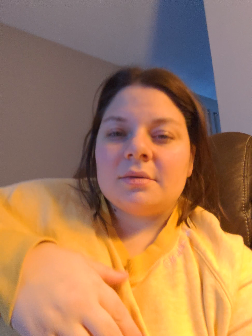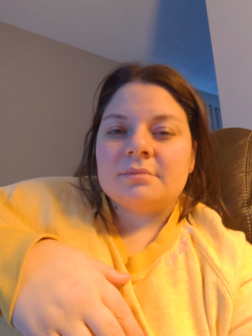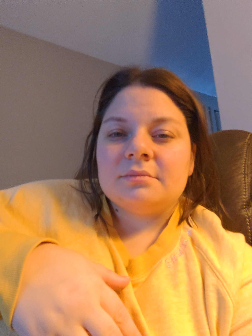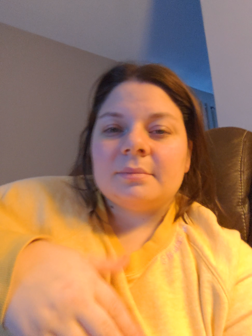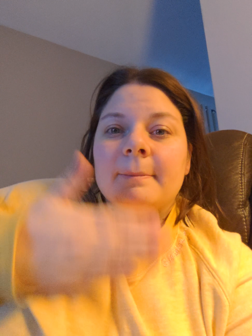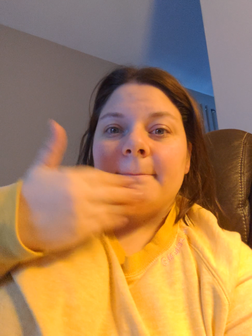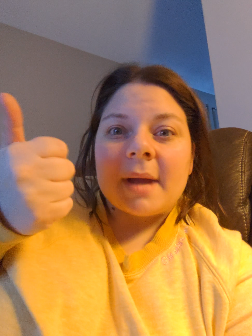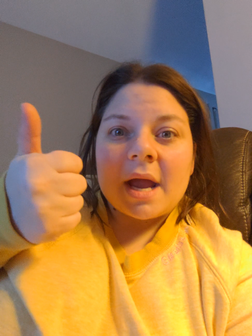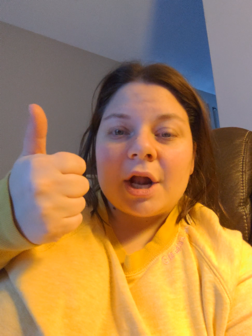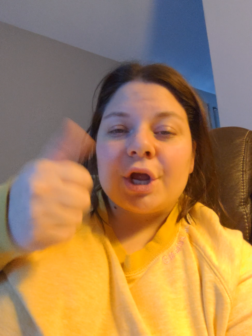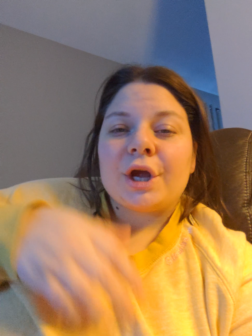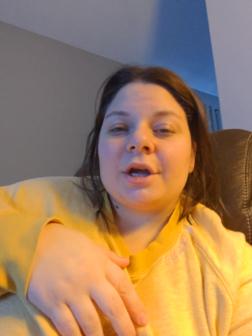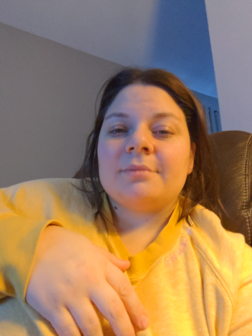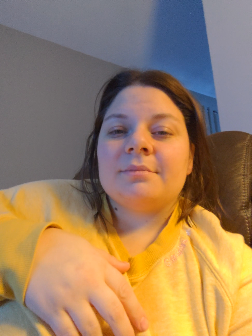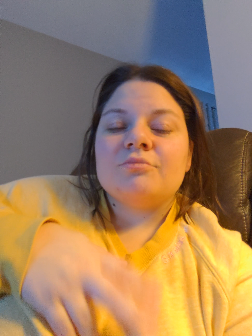better